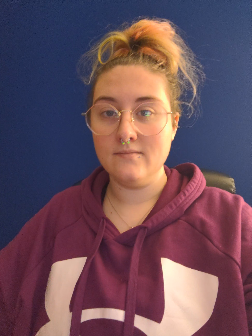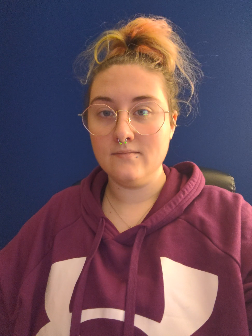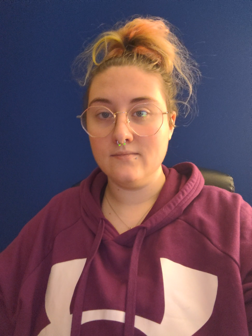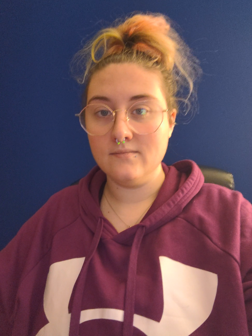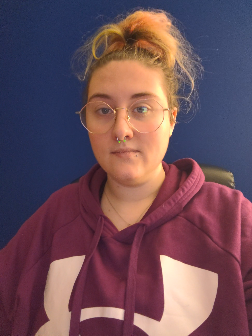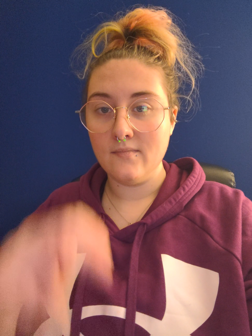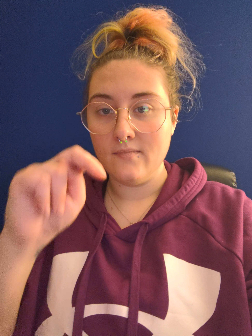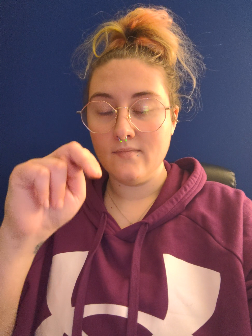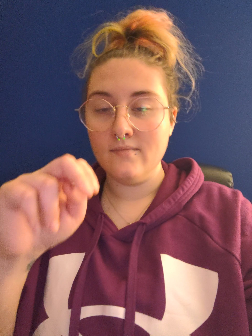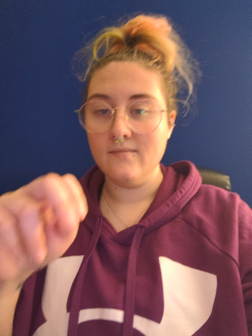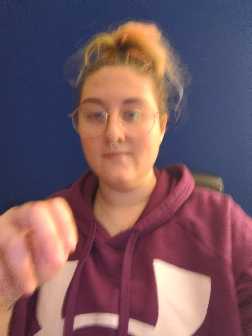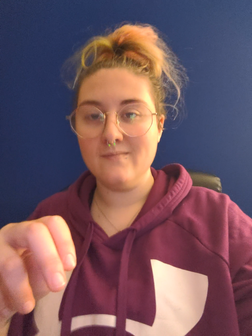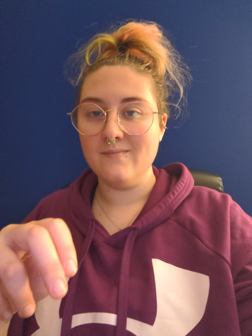nap